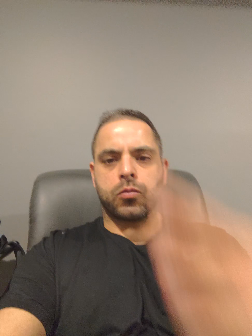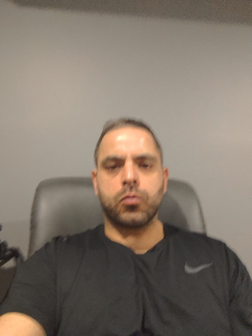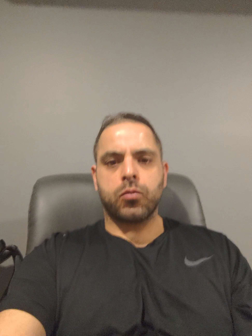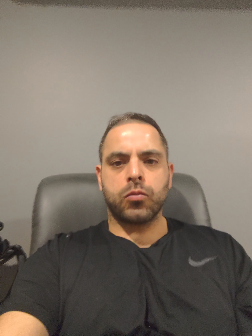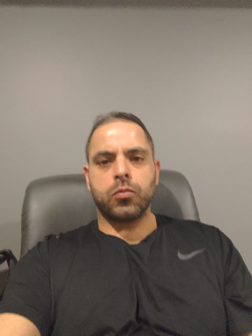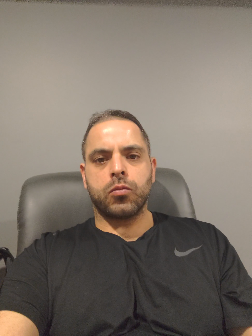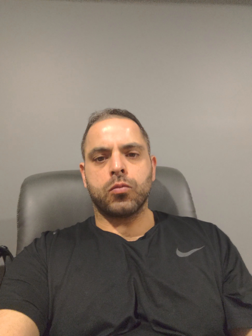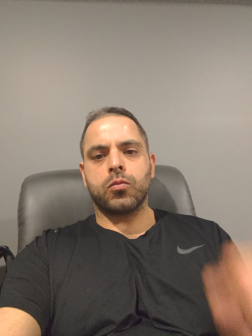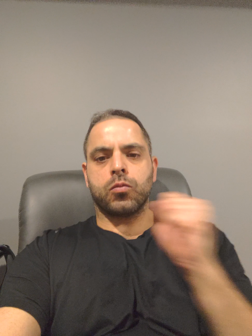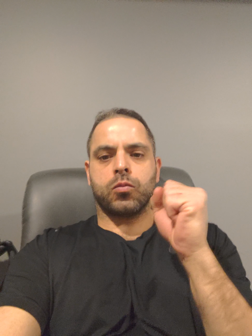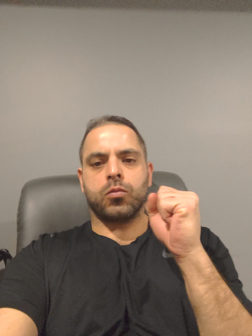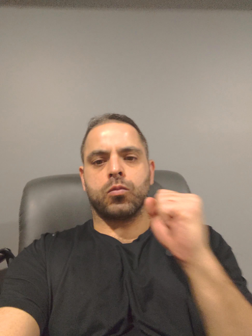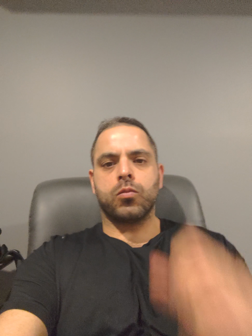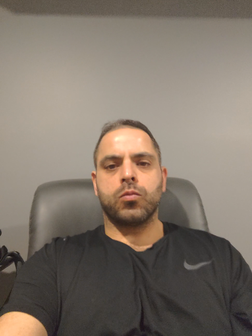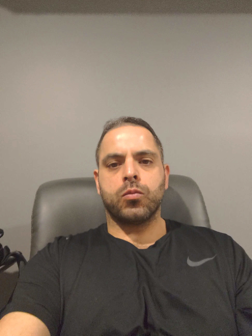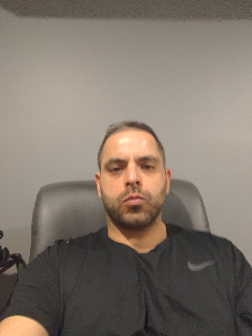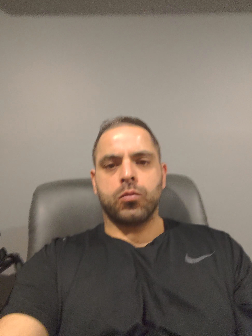refrigerator